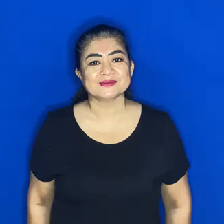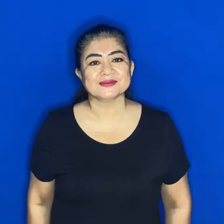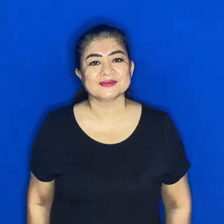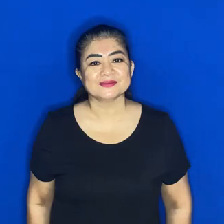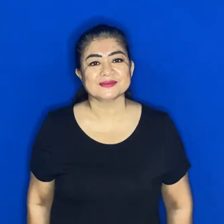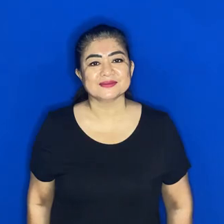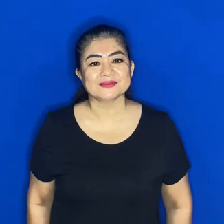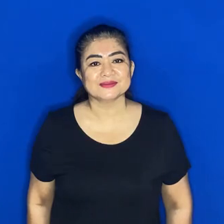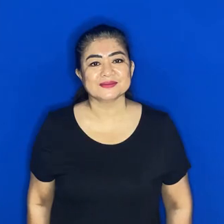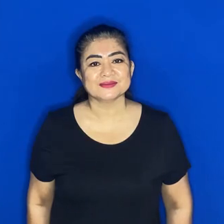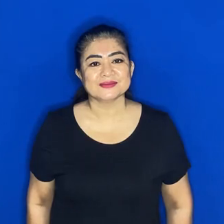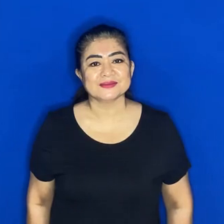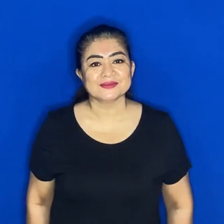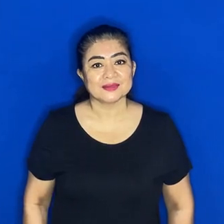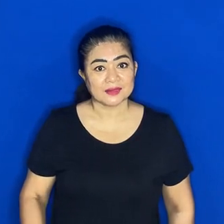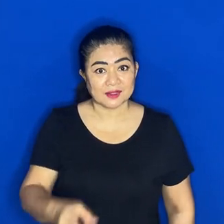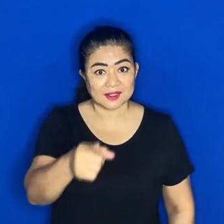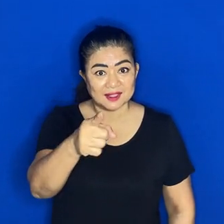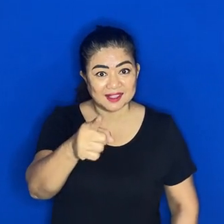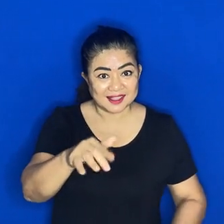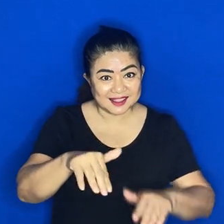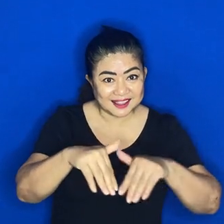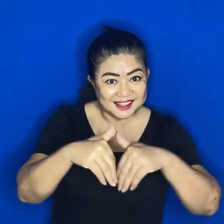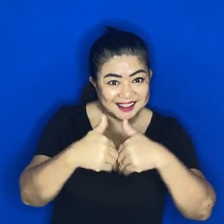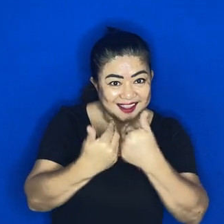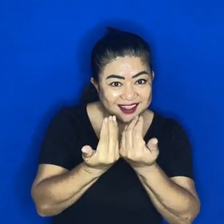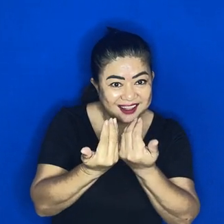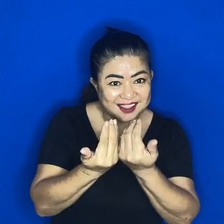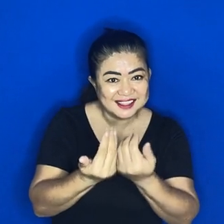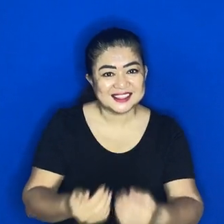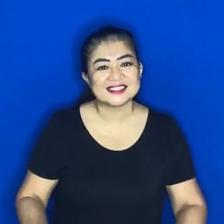how are you